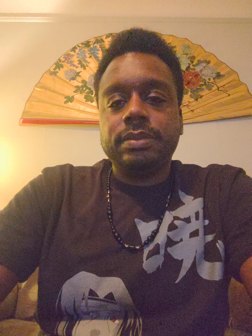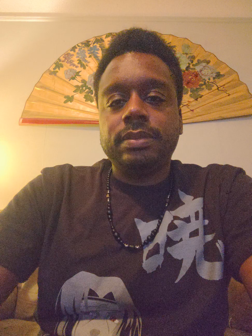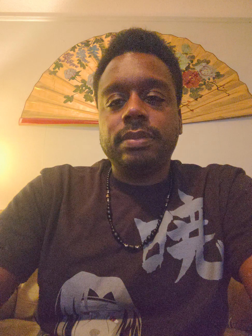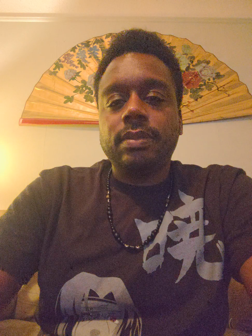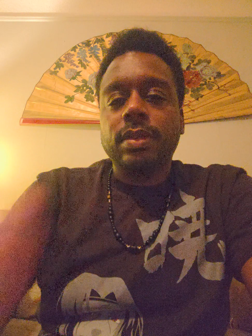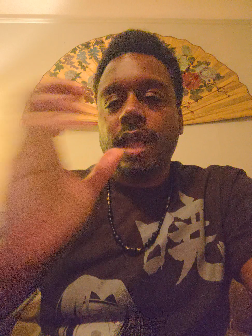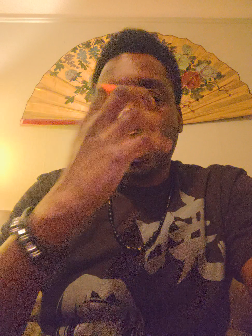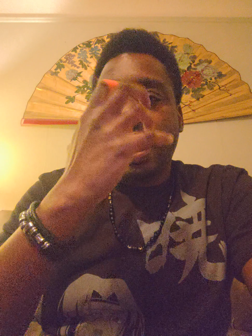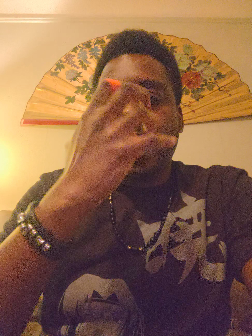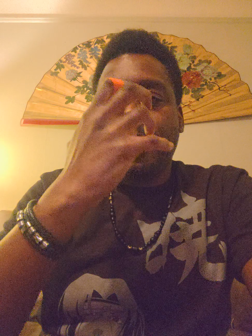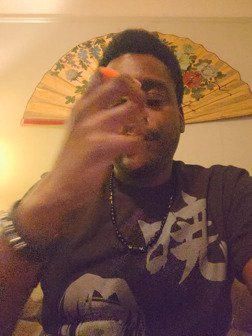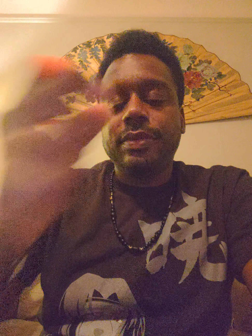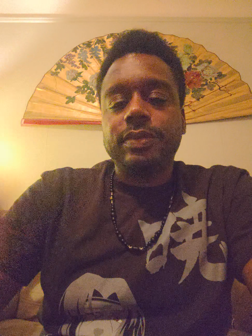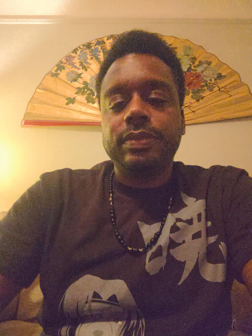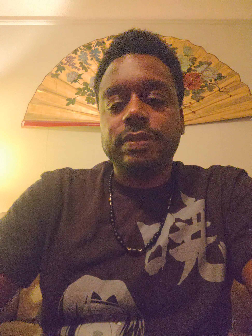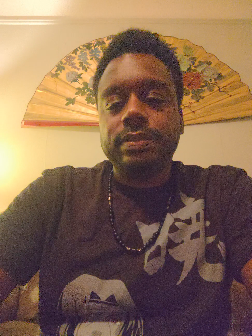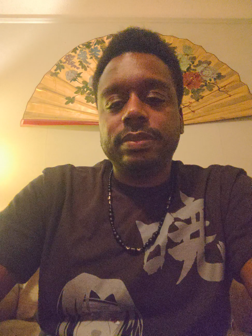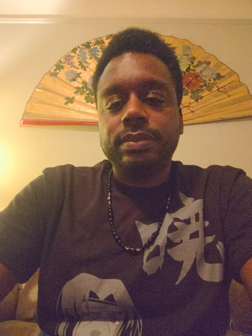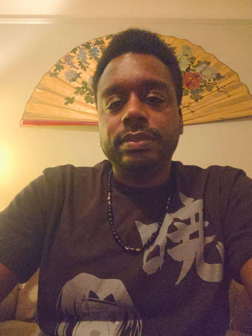clown